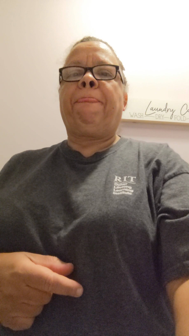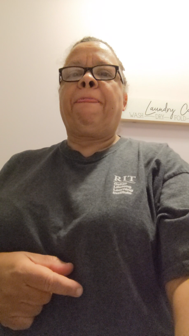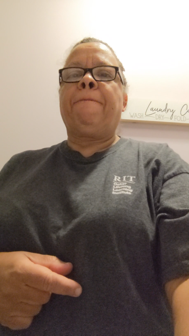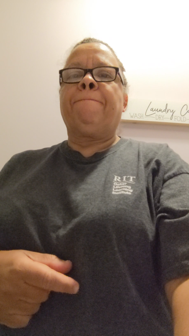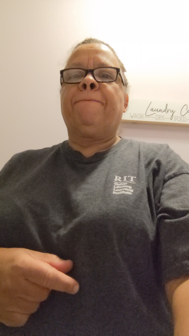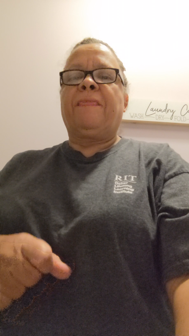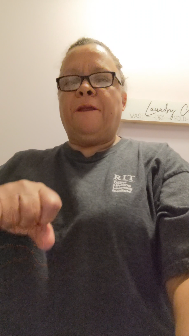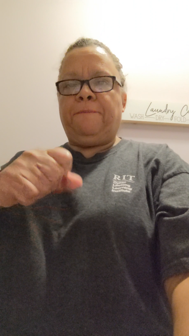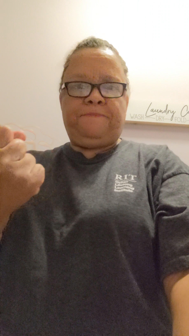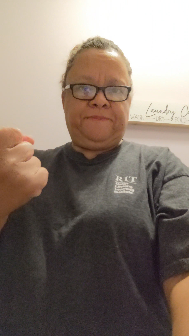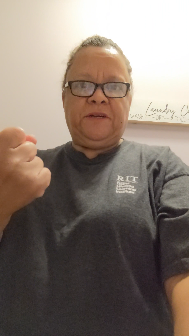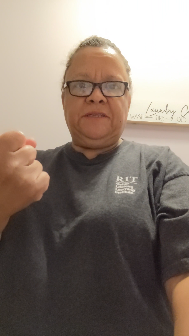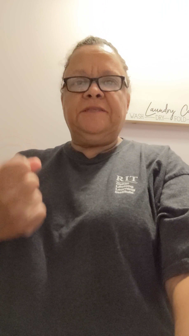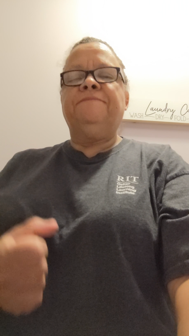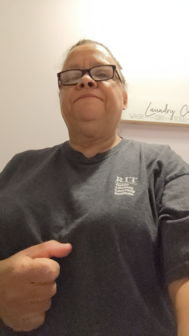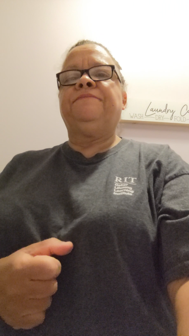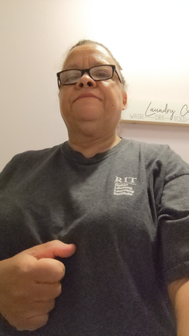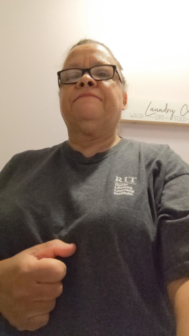break